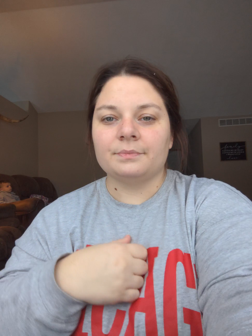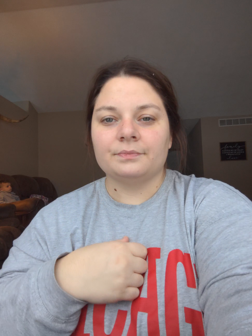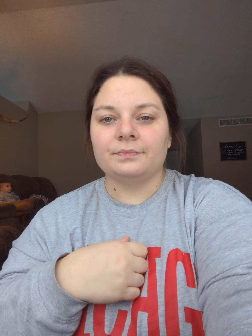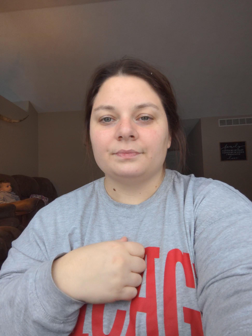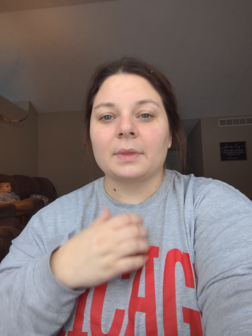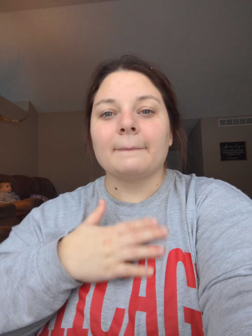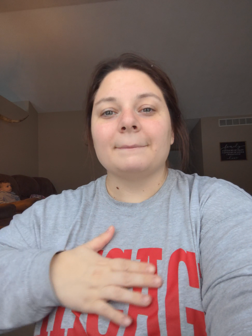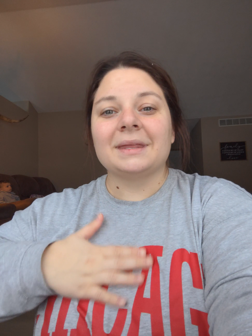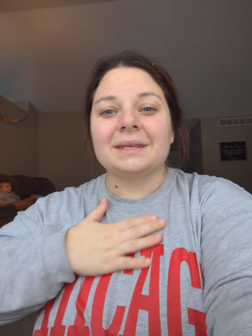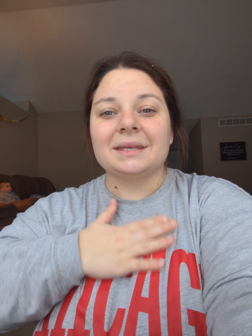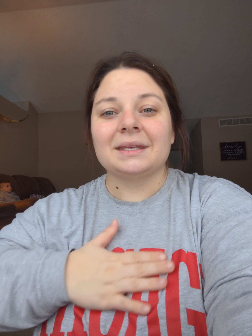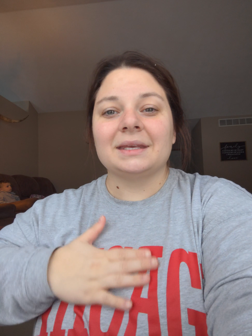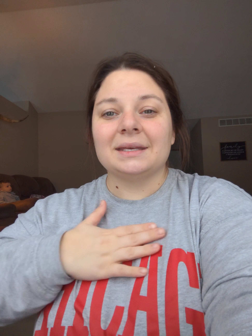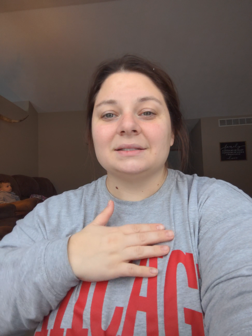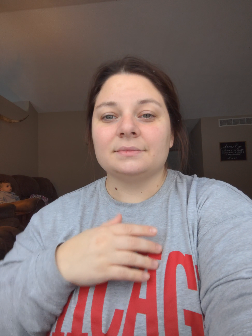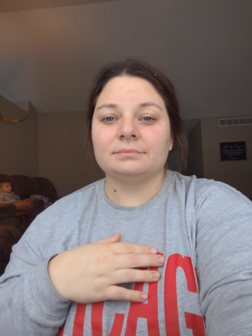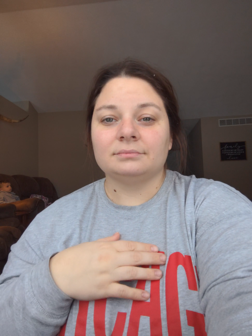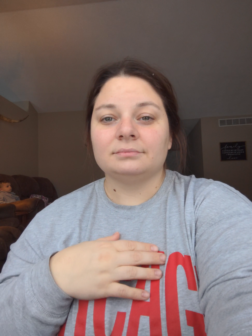please